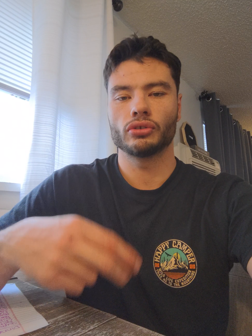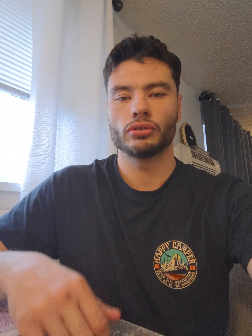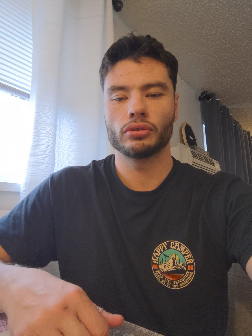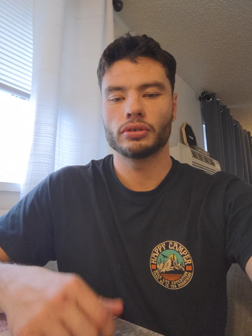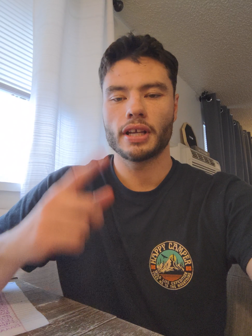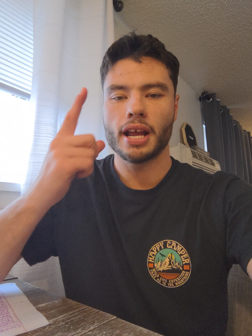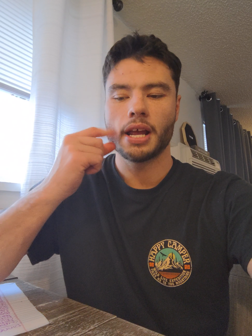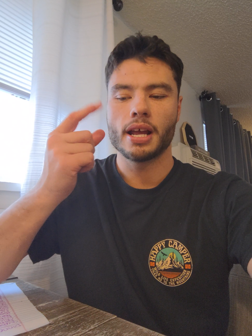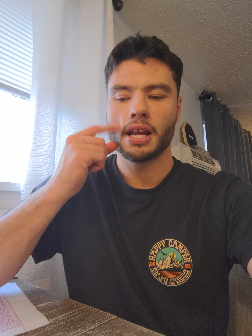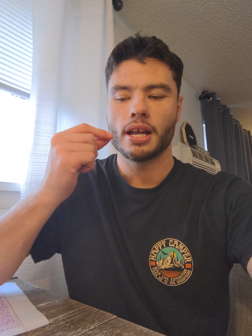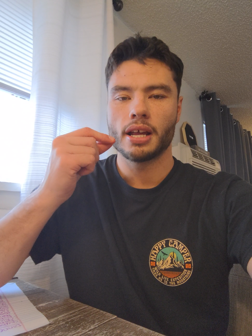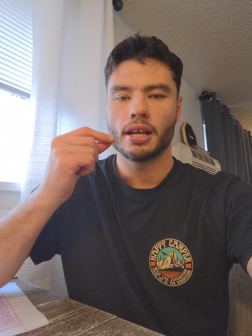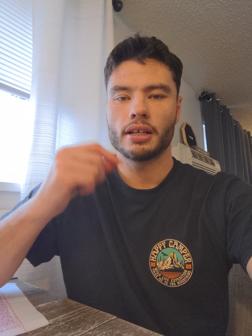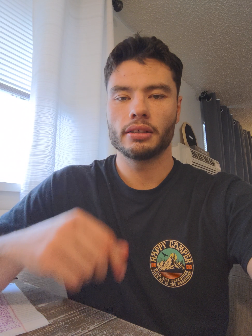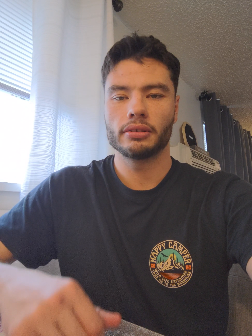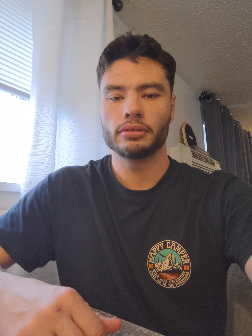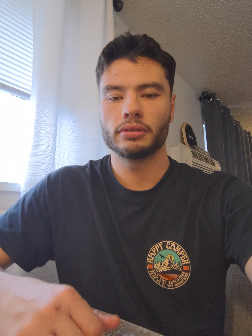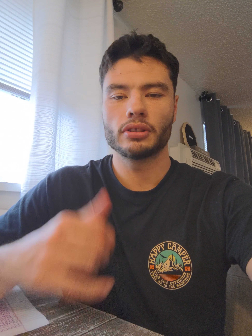cat